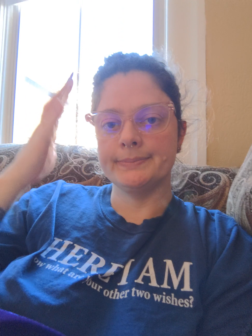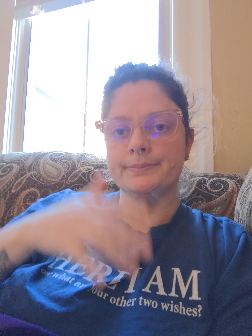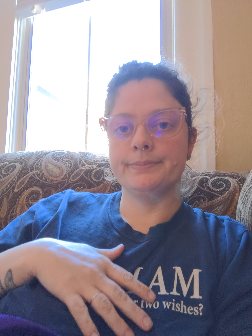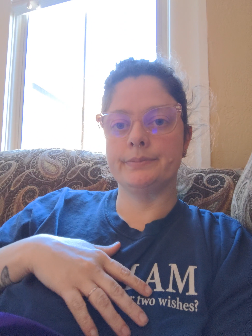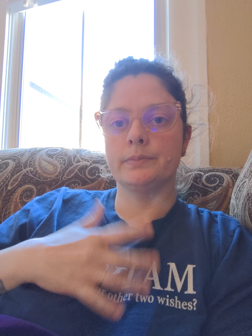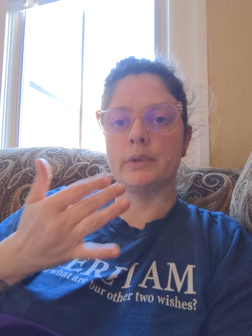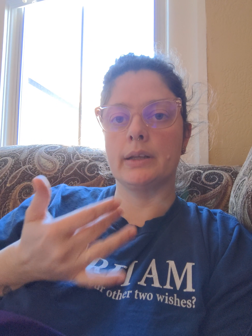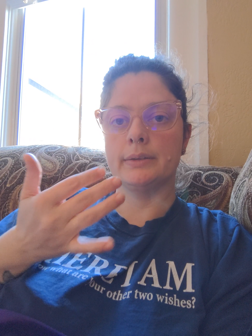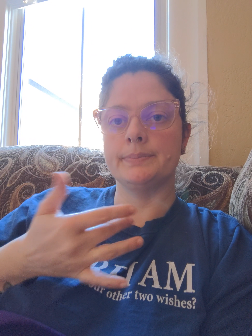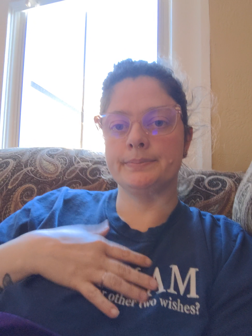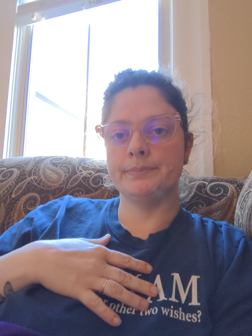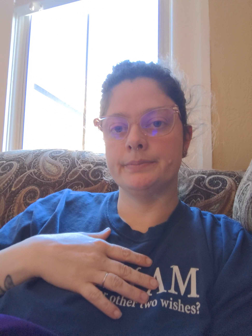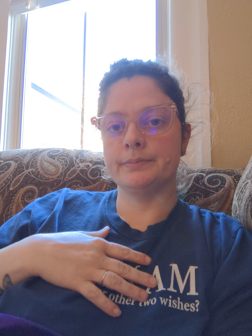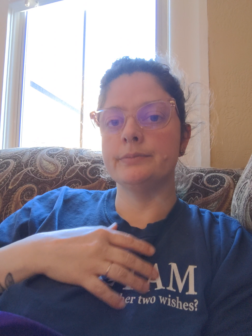wait